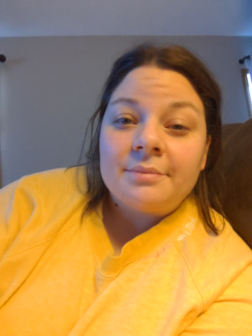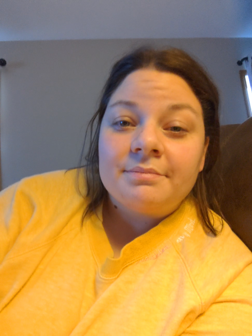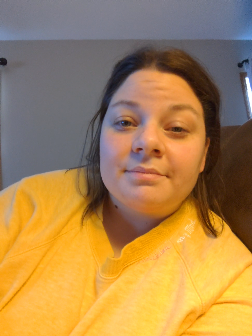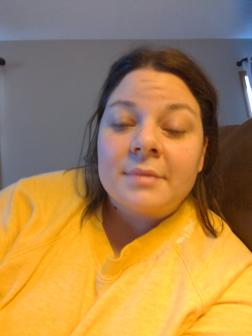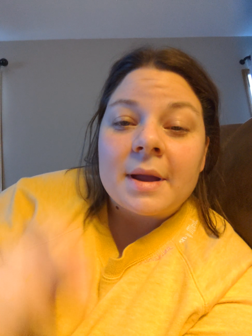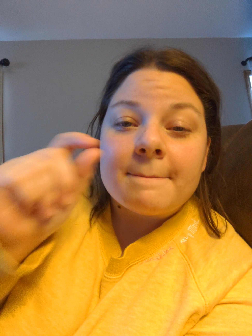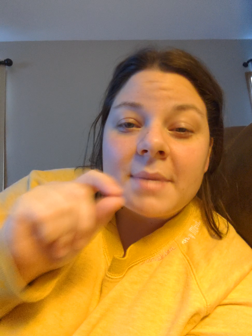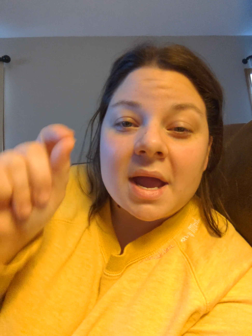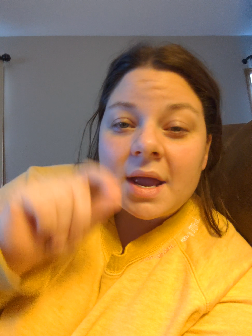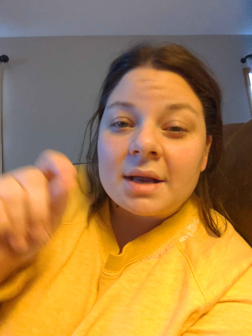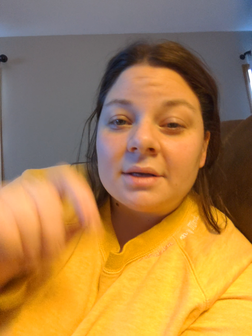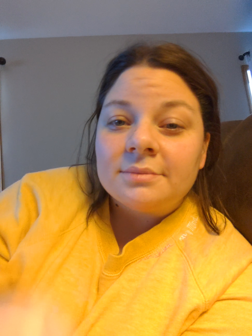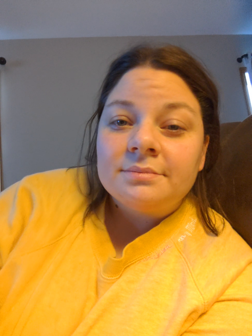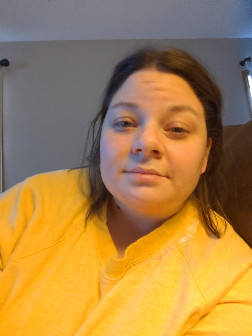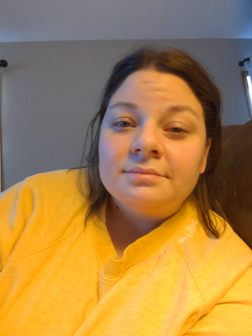pen